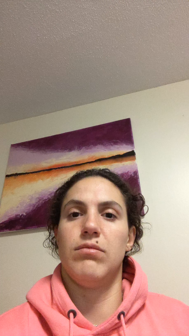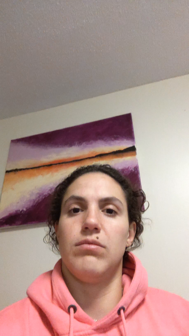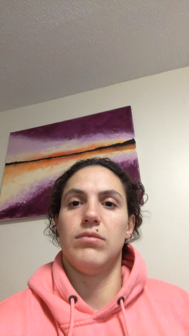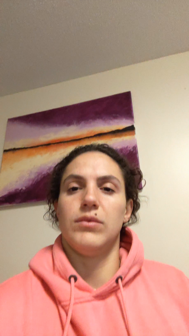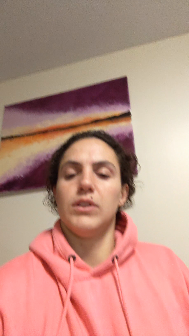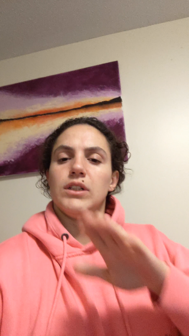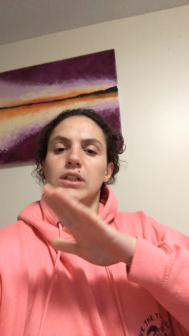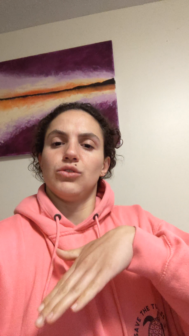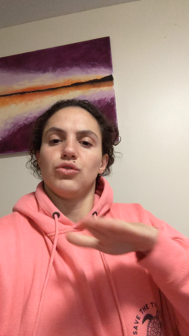children